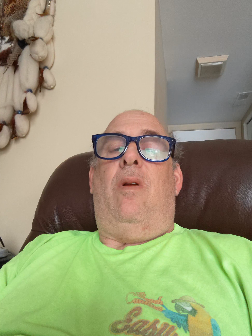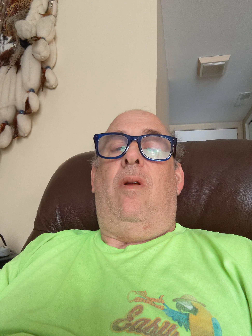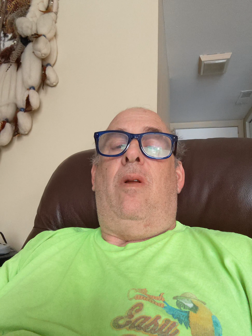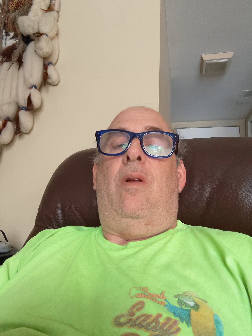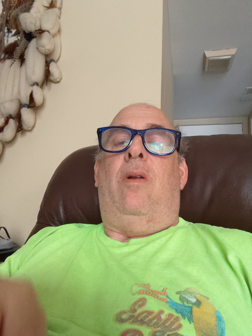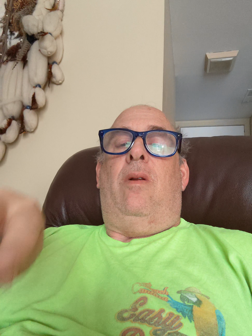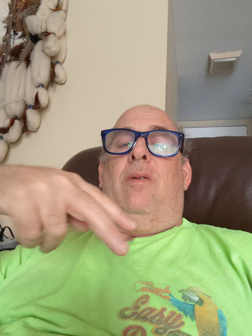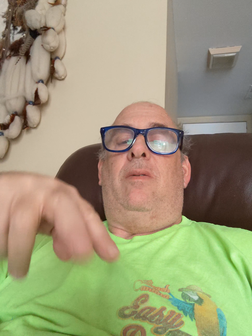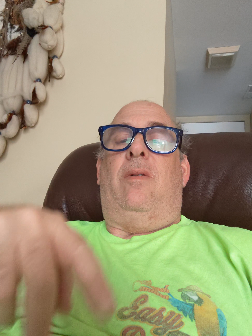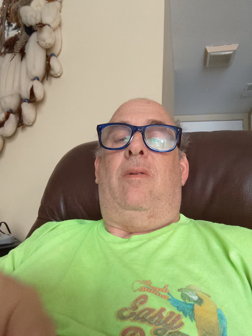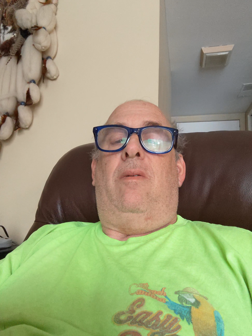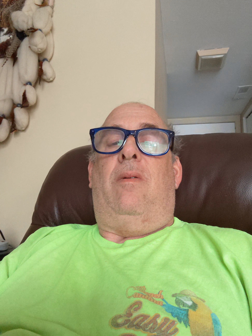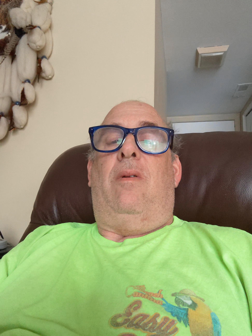dance